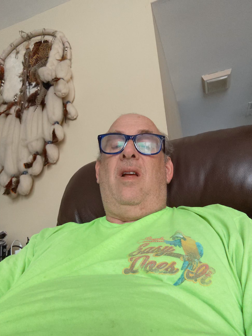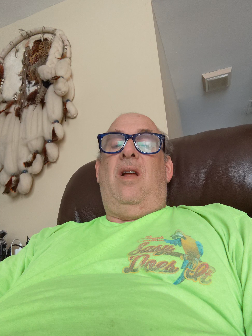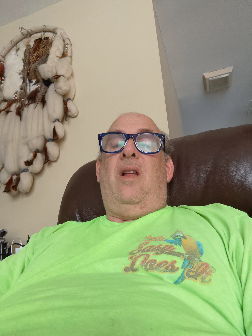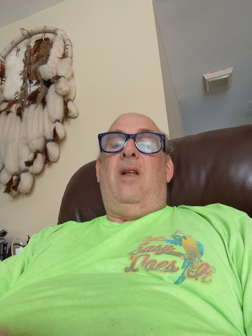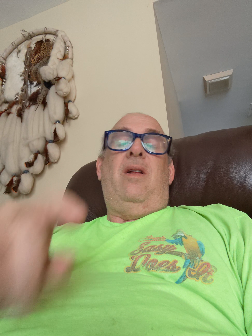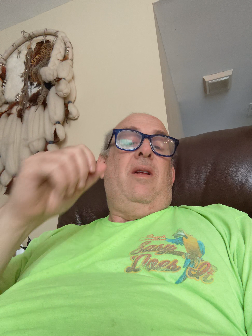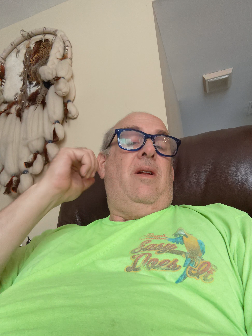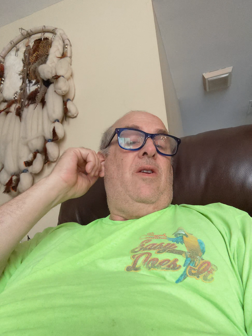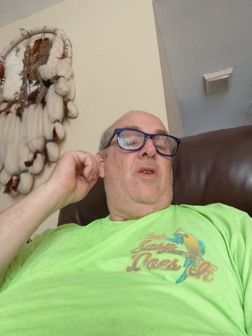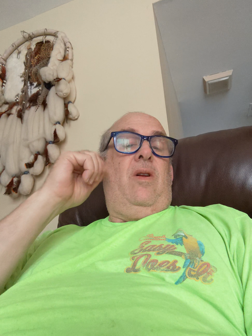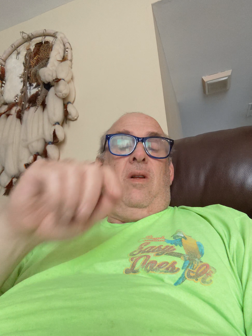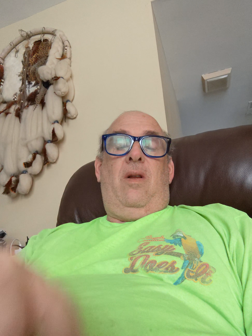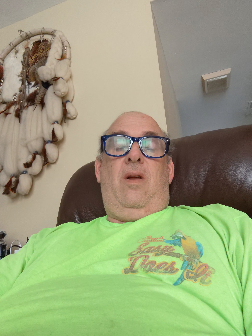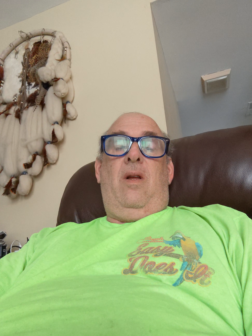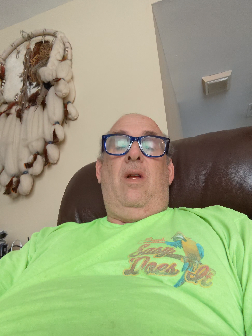ear